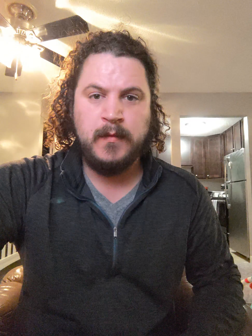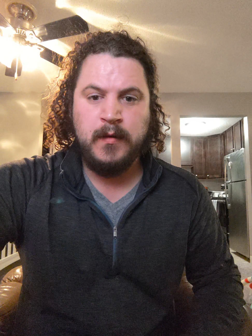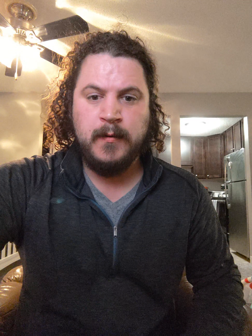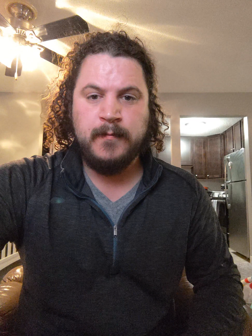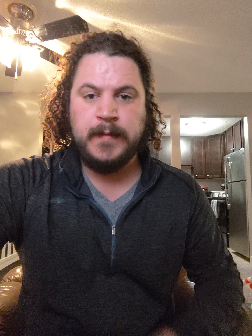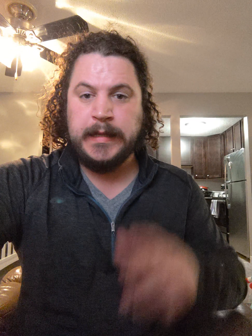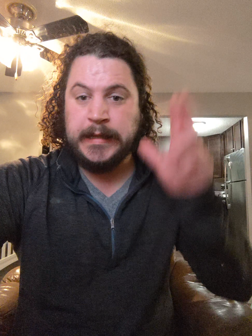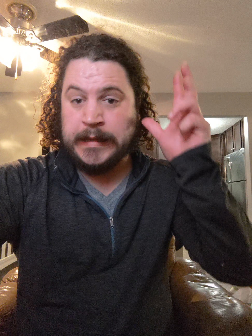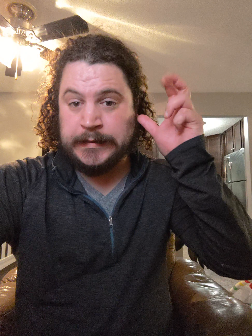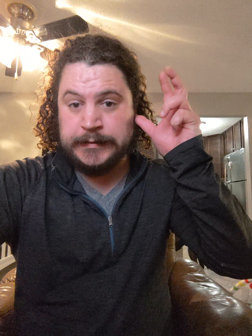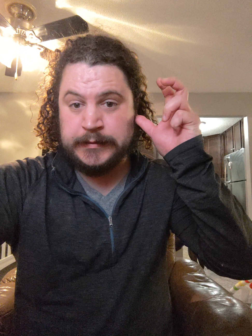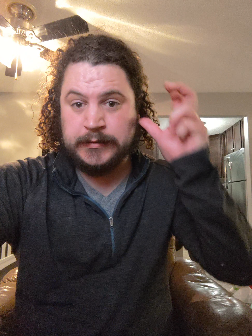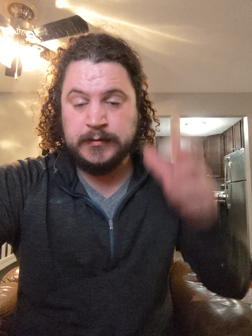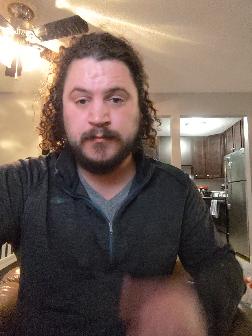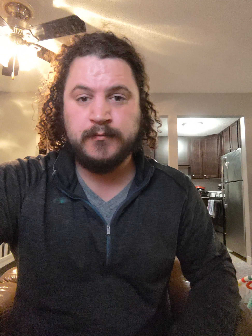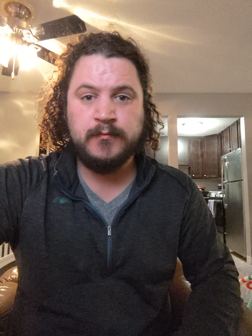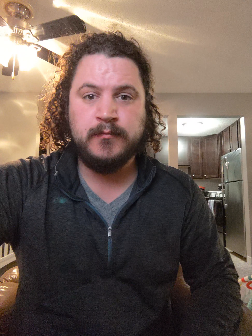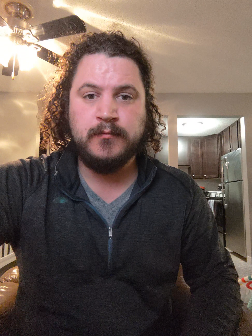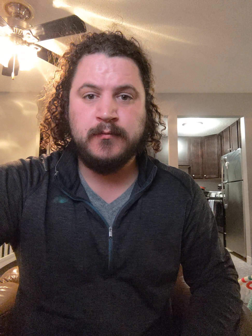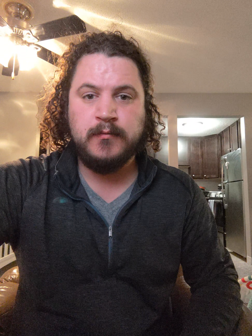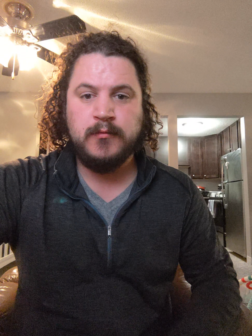listen